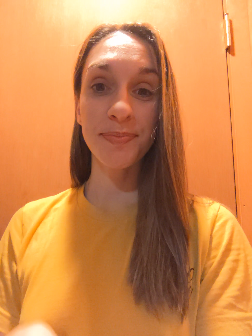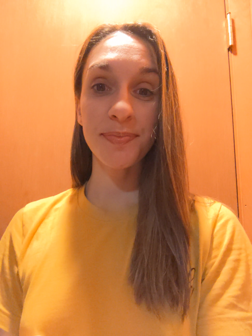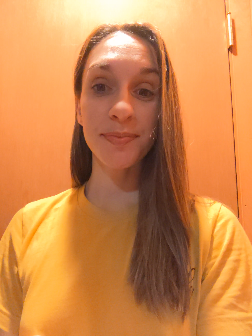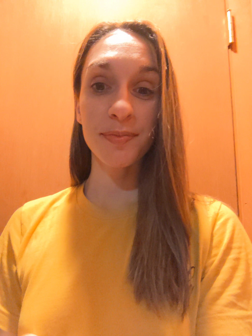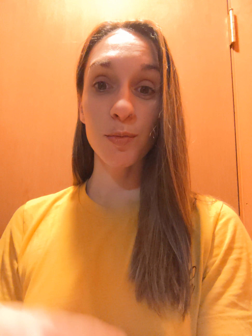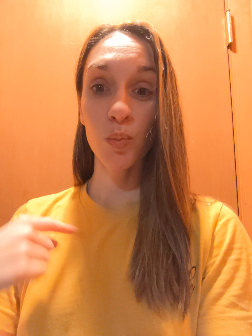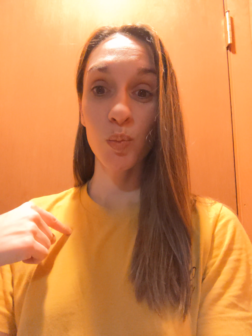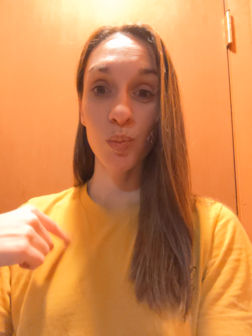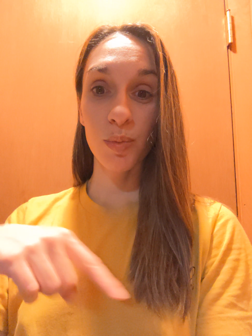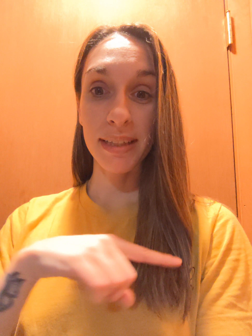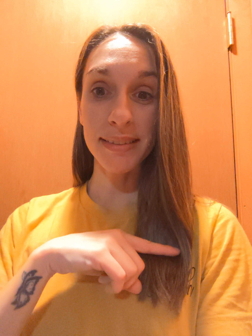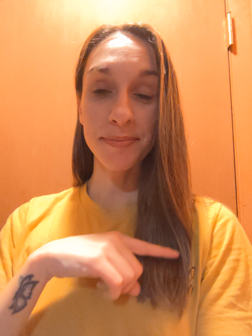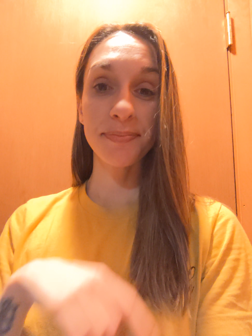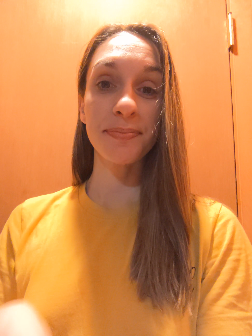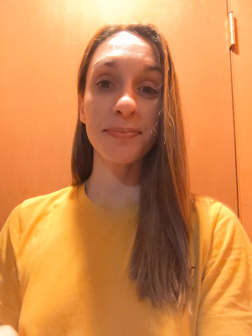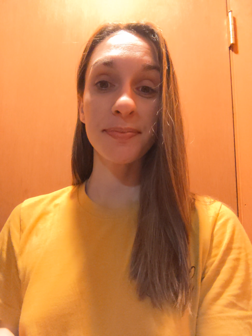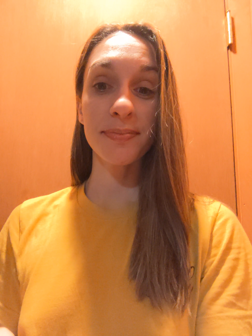we